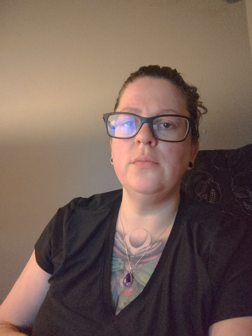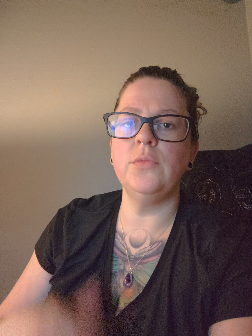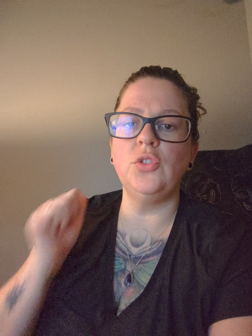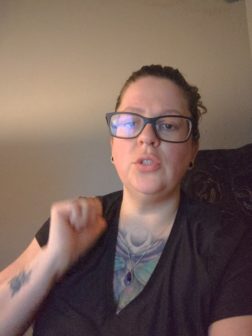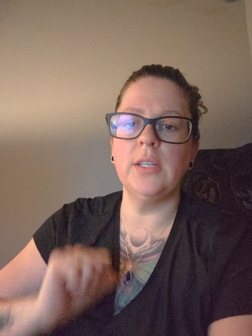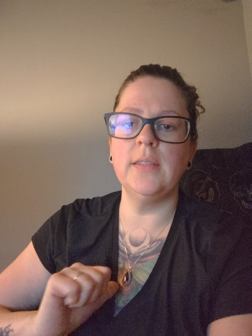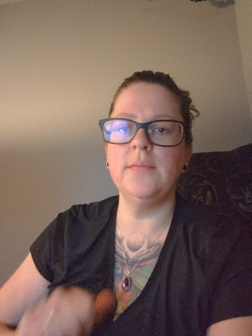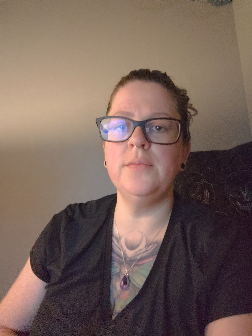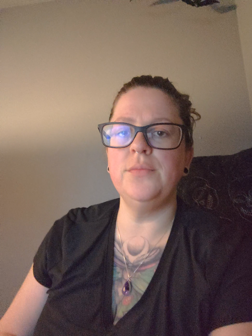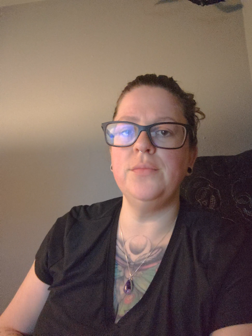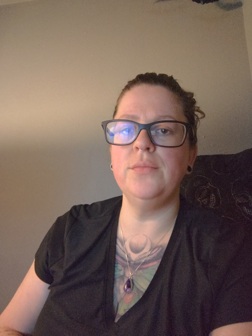jacket